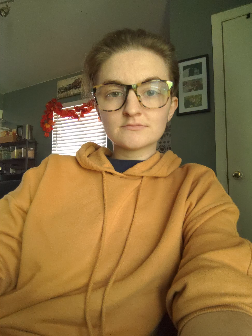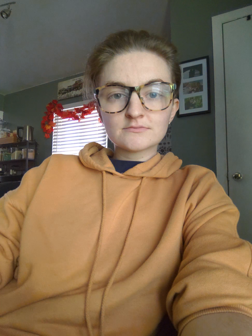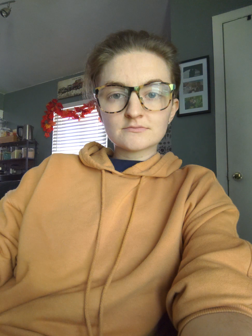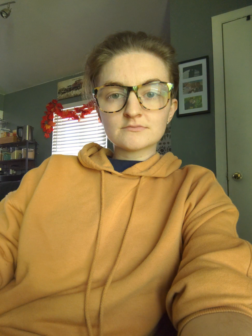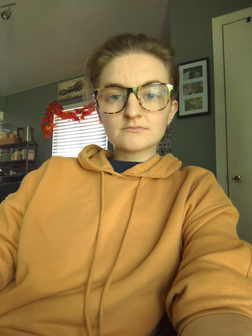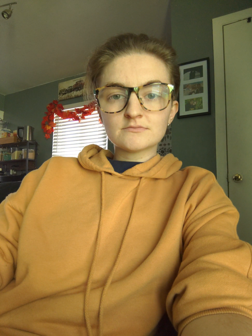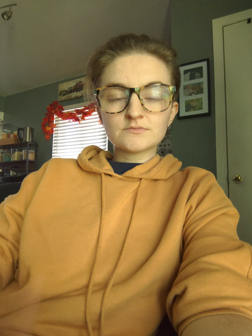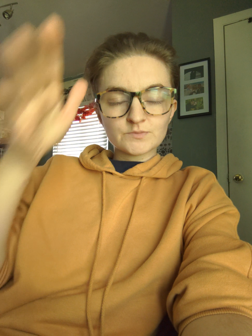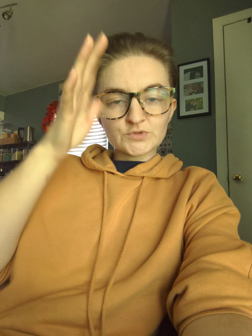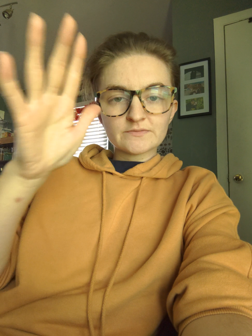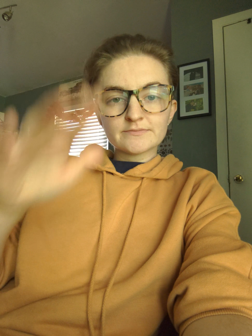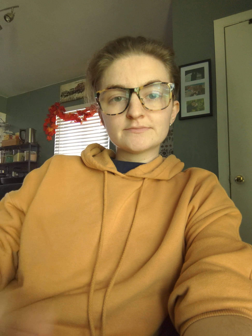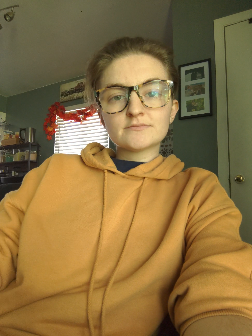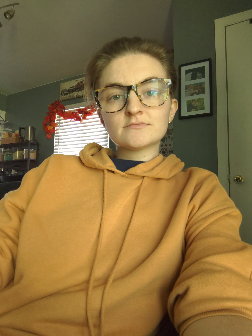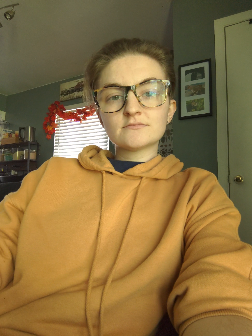deer